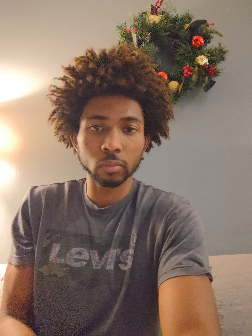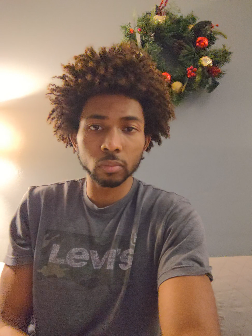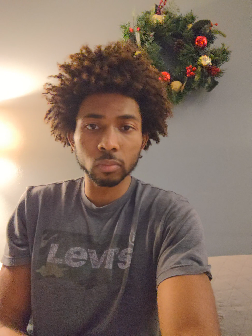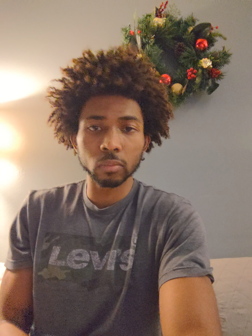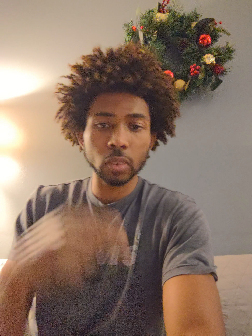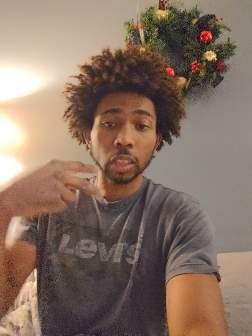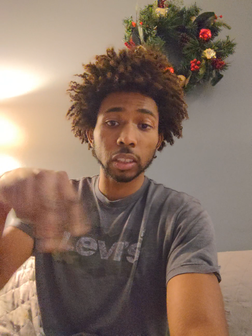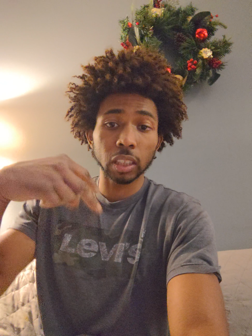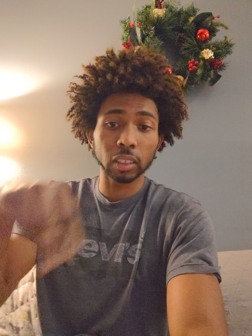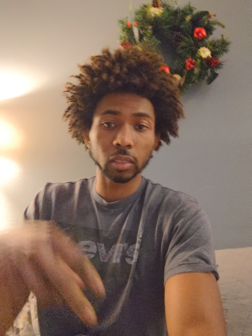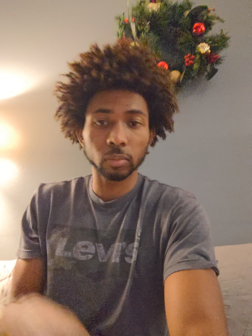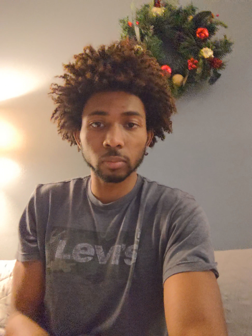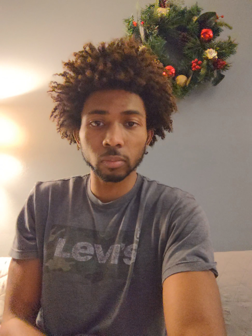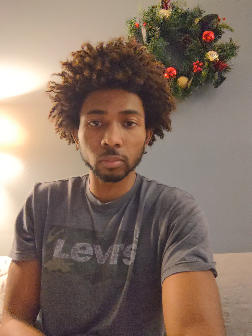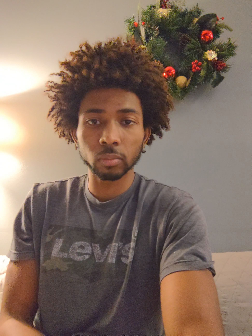dance